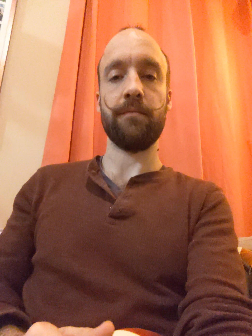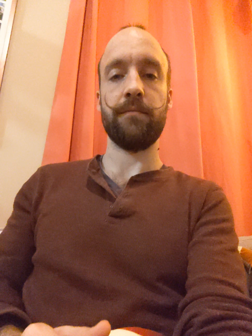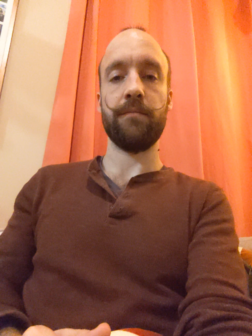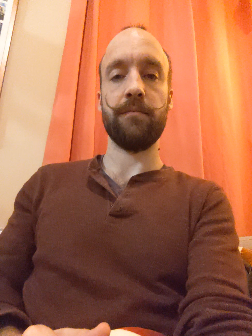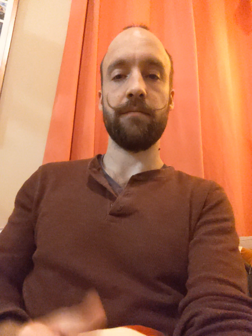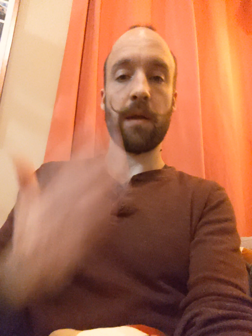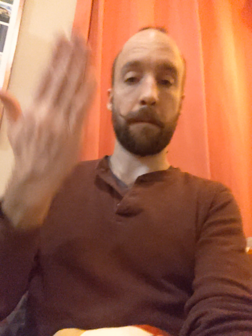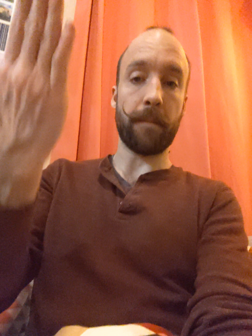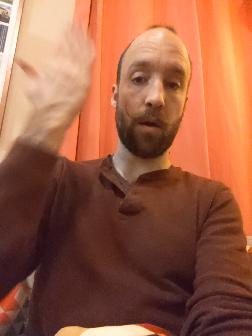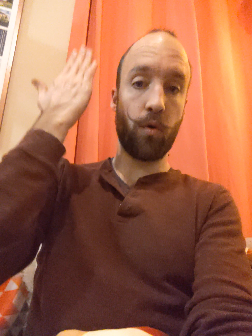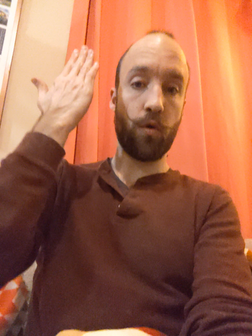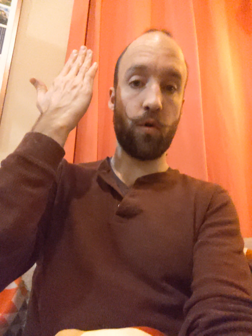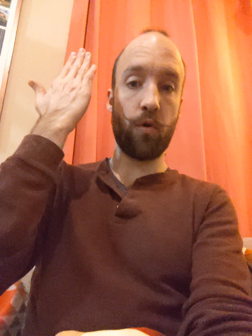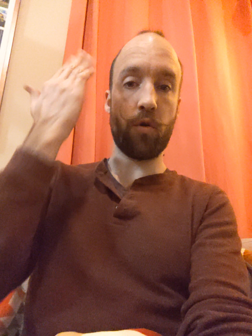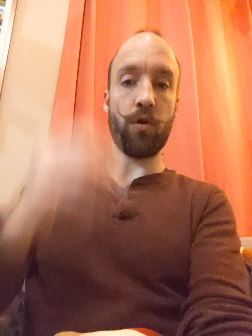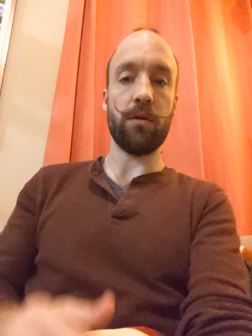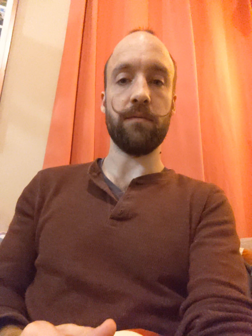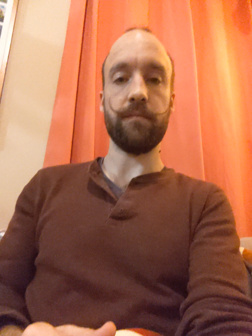morning